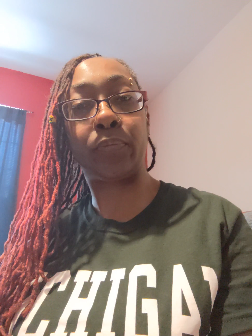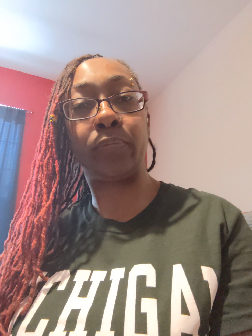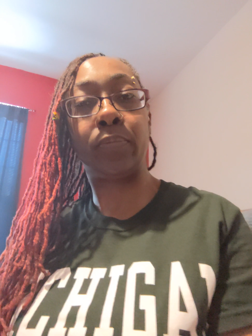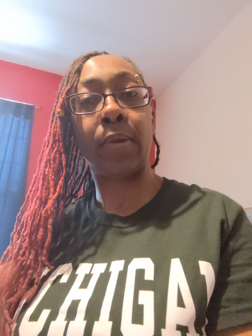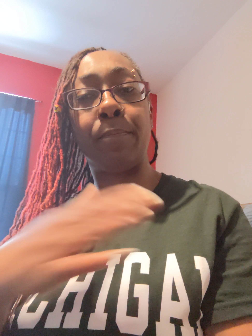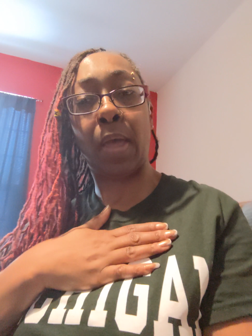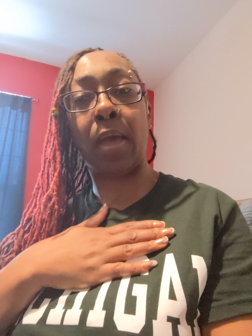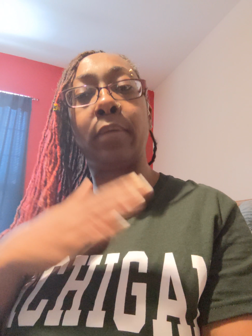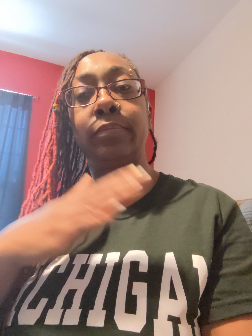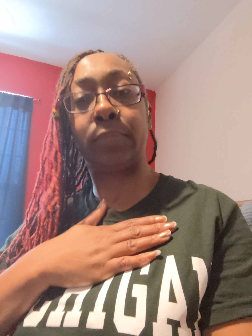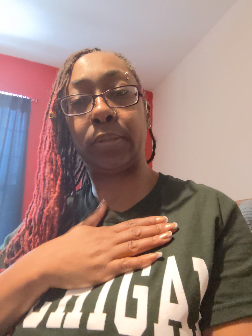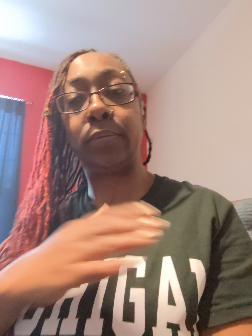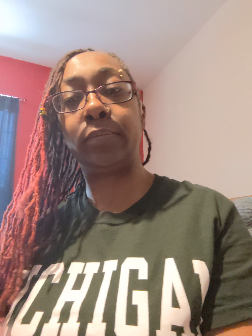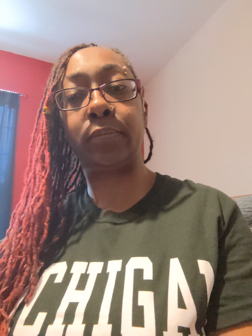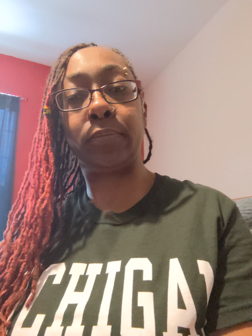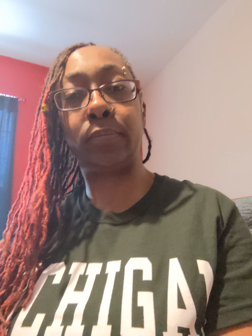my